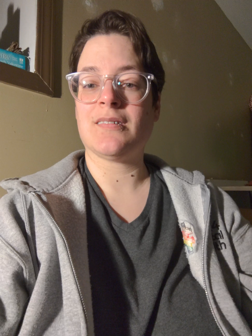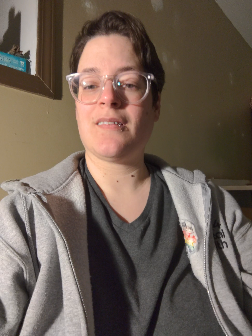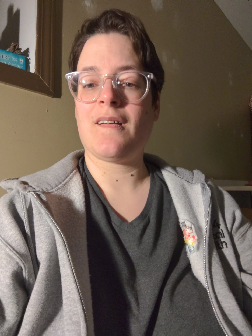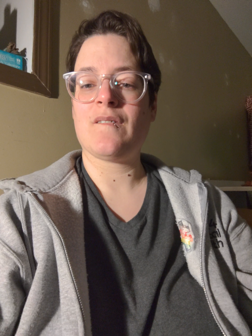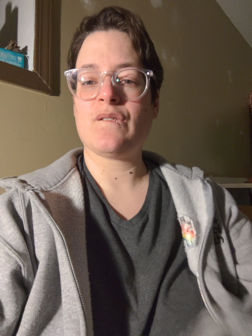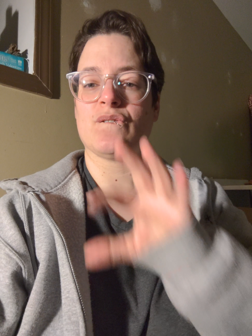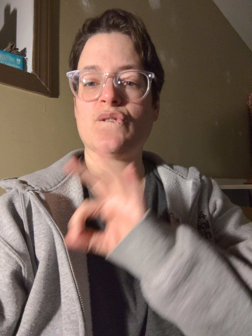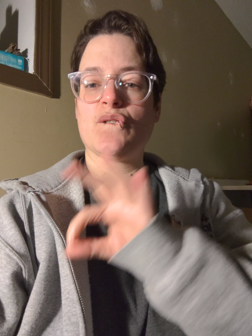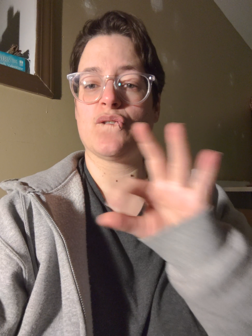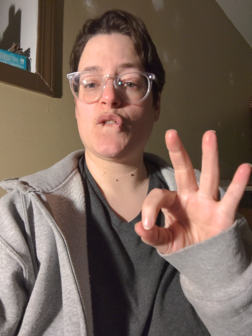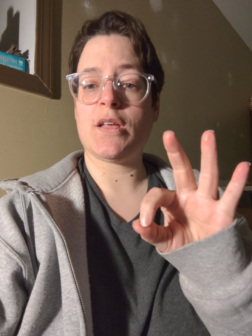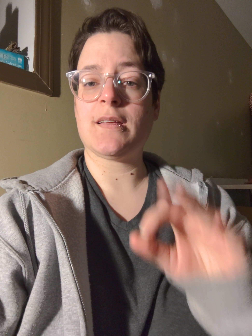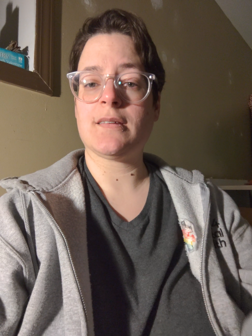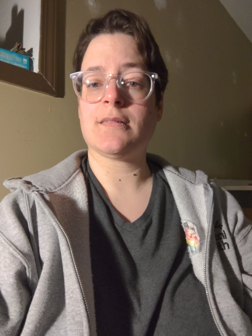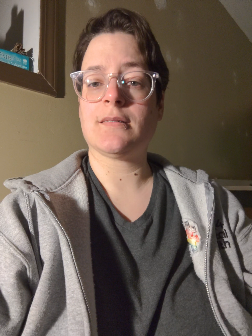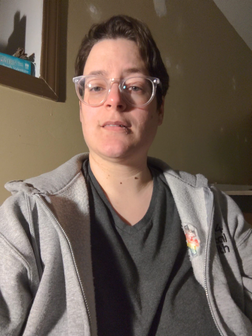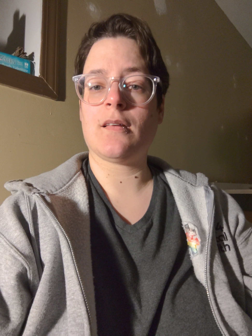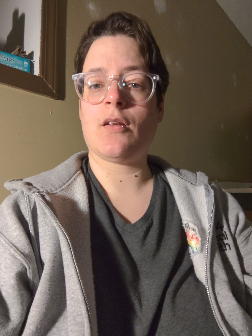french fries